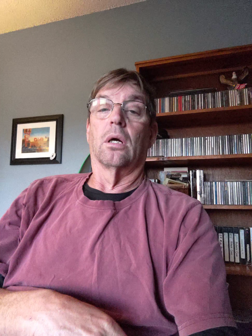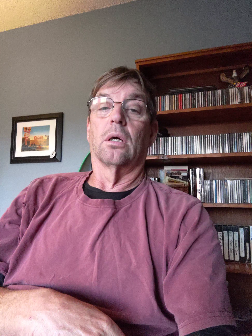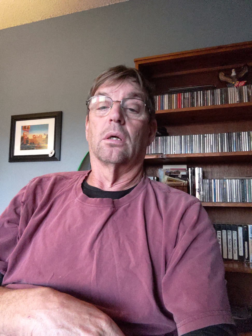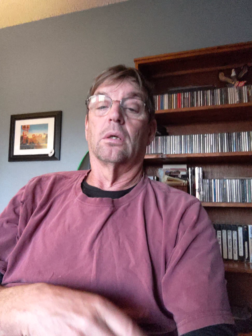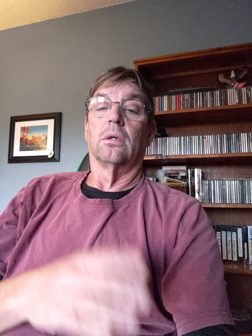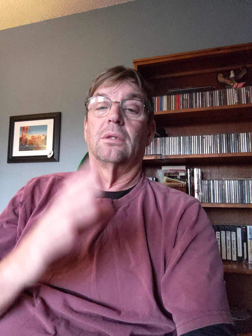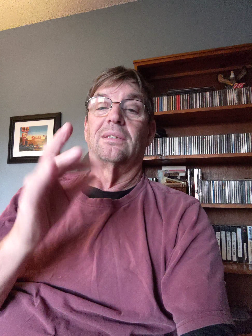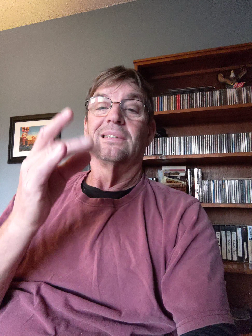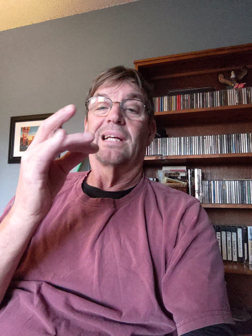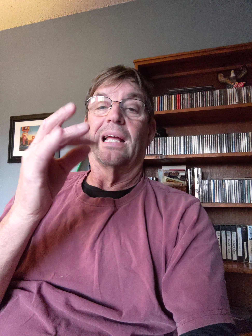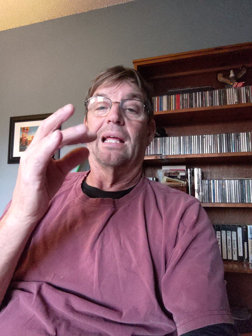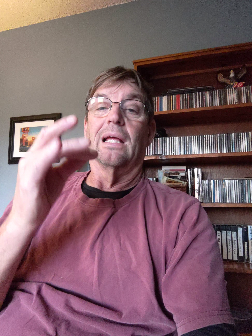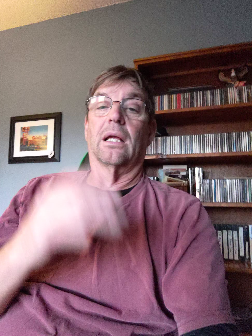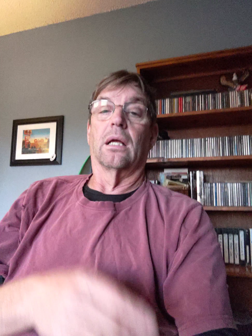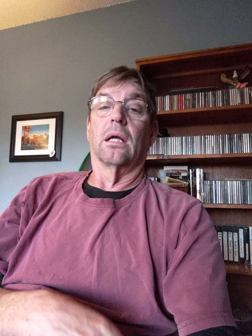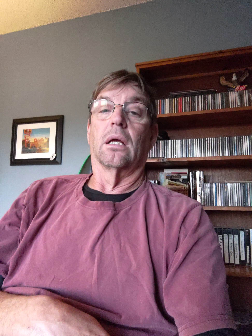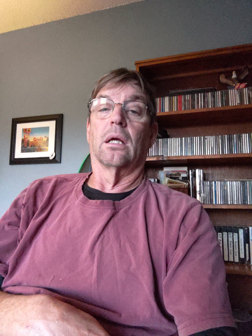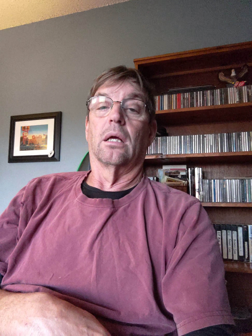sticky